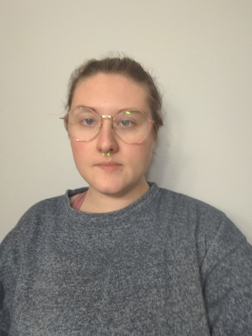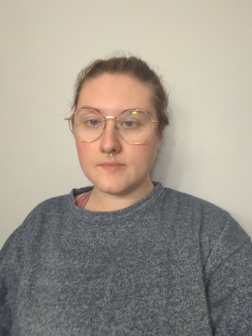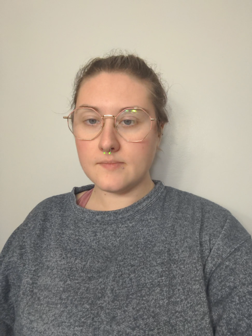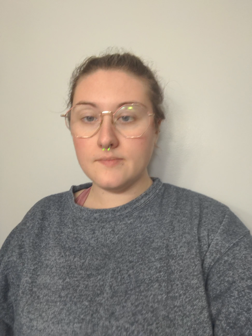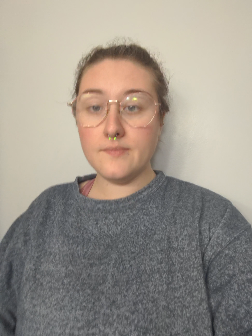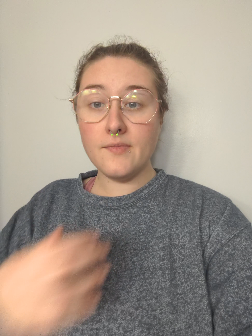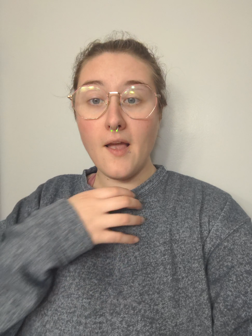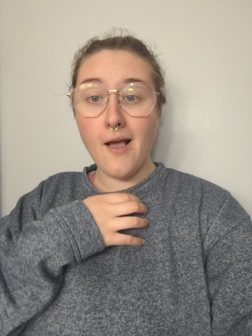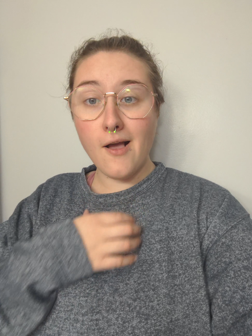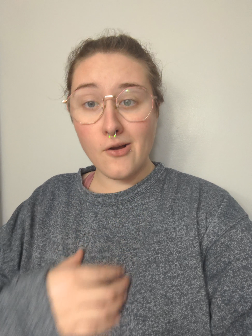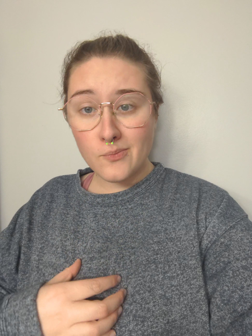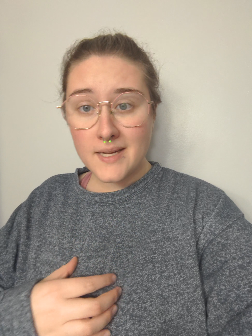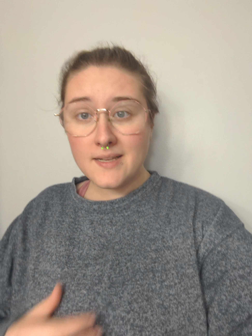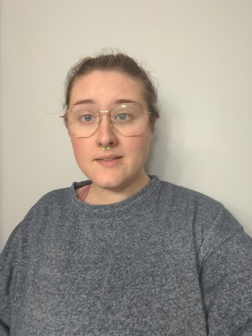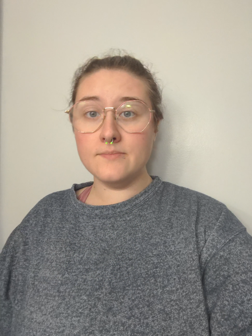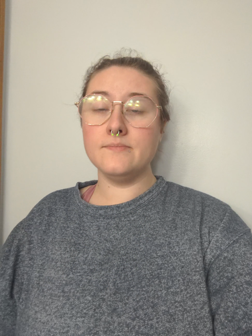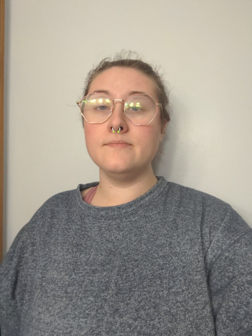hungry